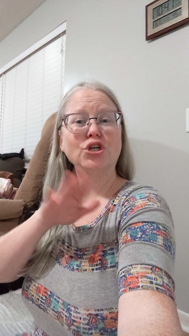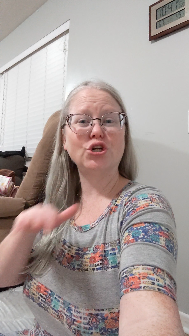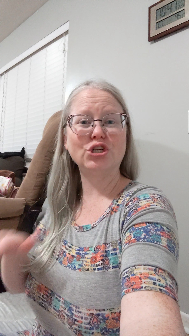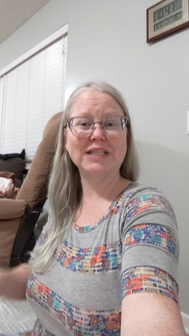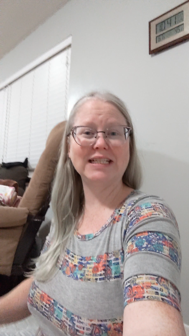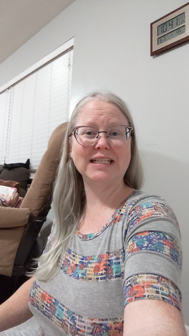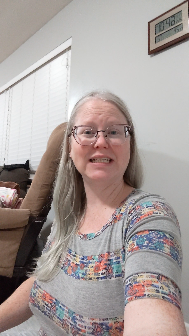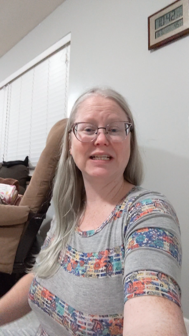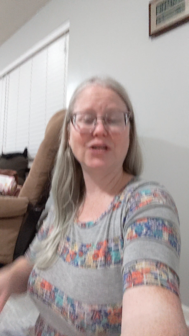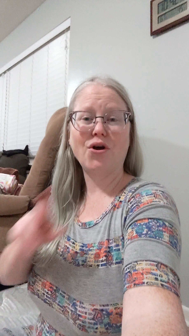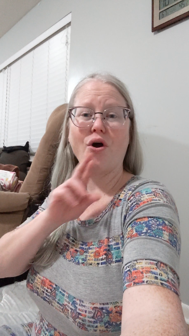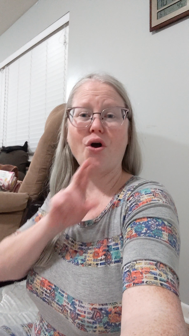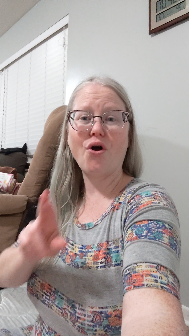are